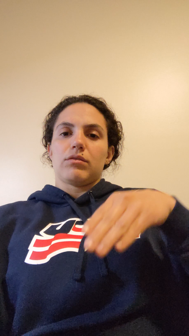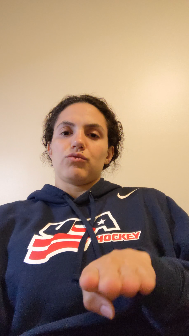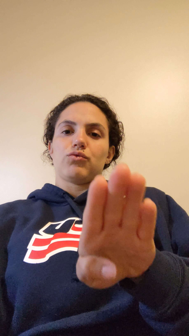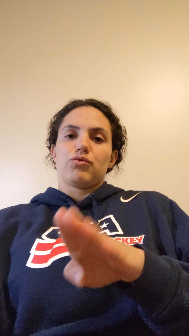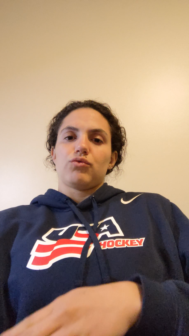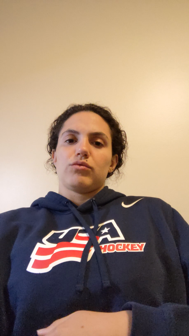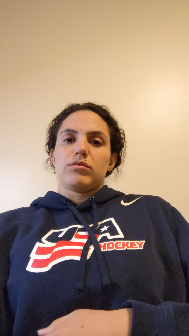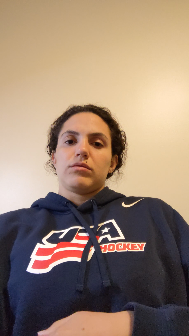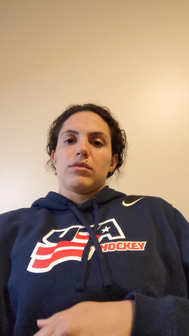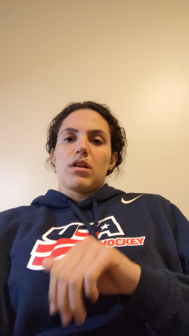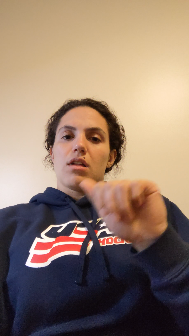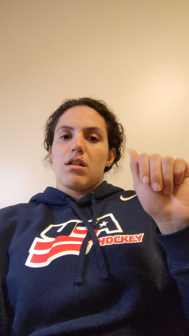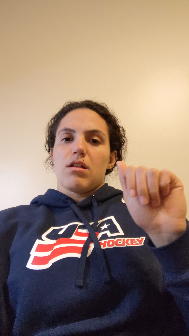a